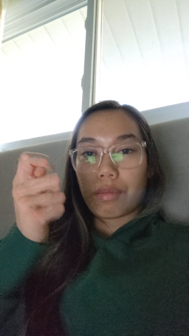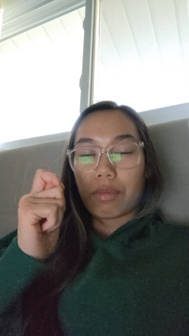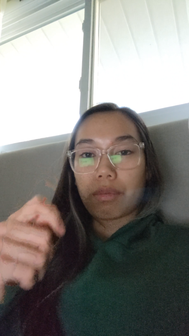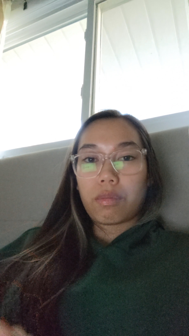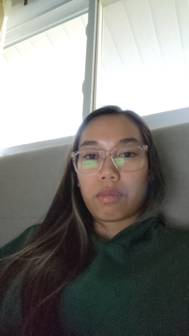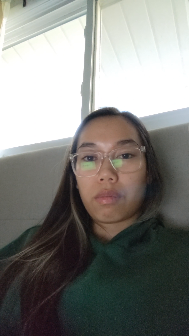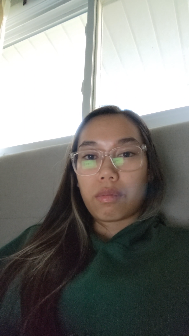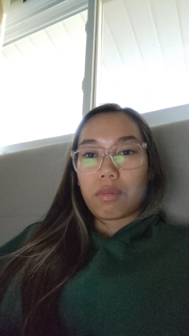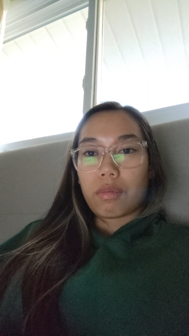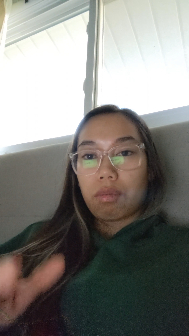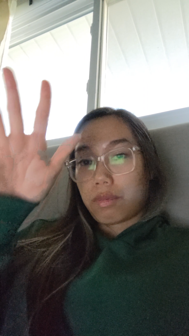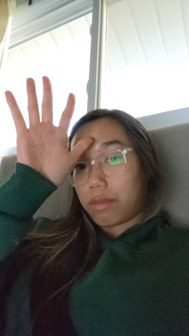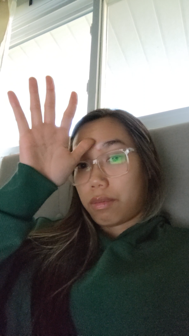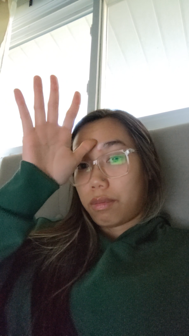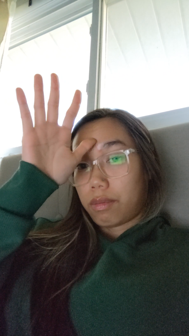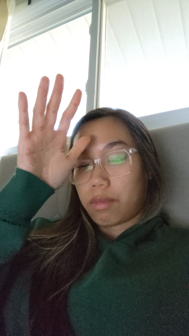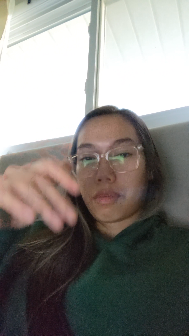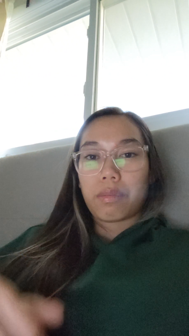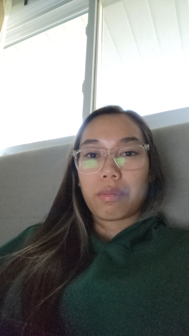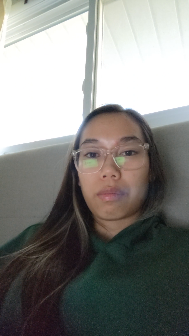daddy